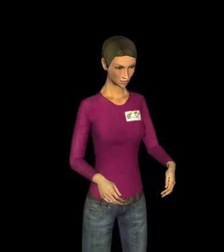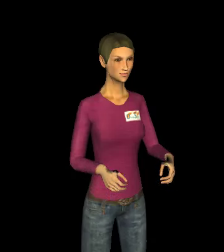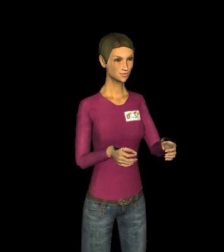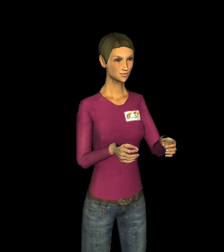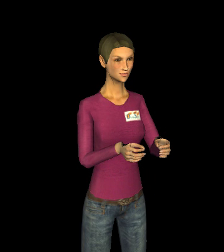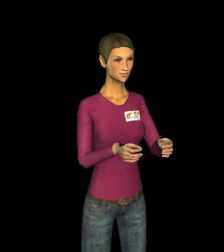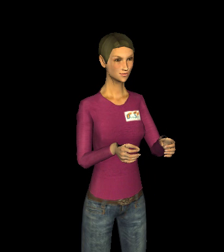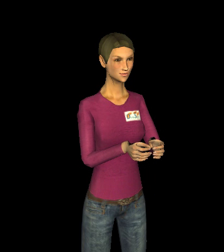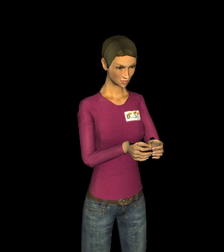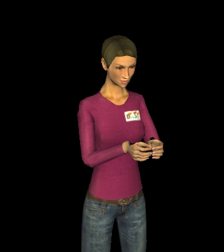يجتمع